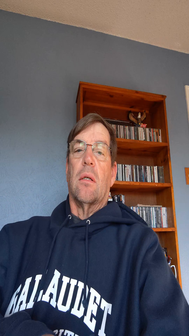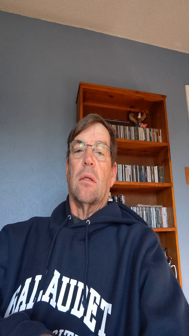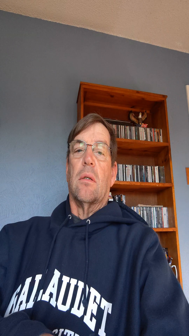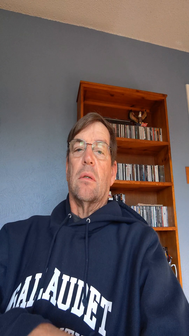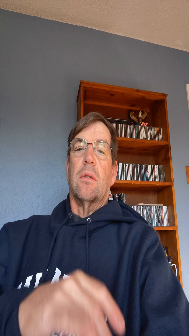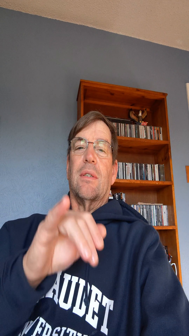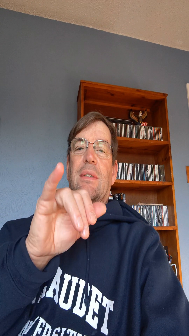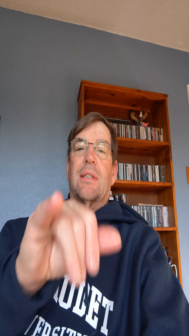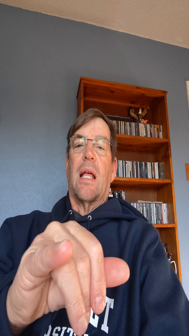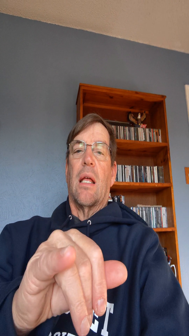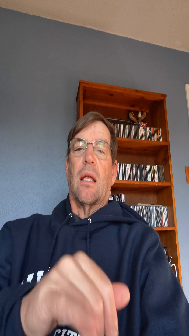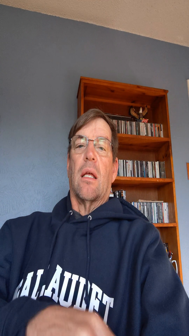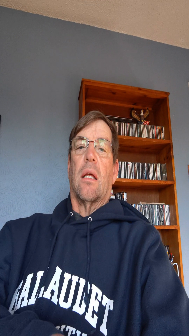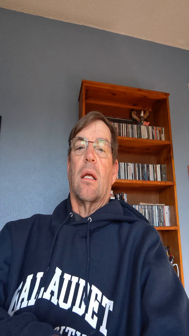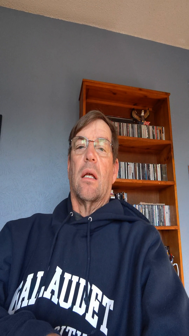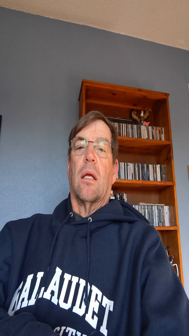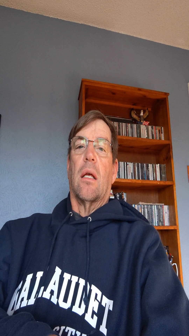stay